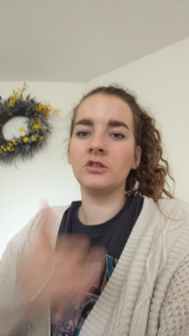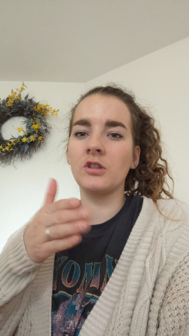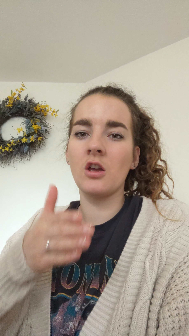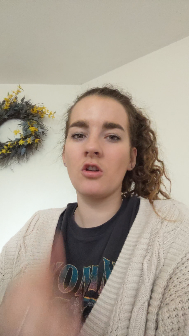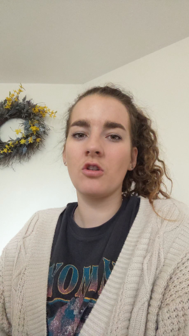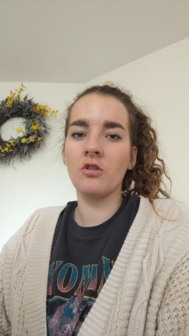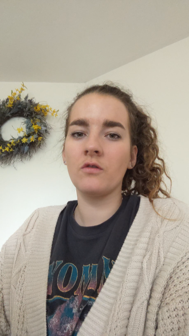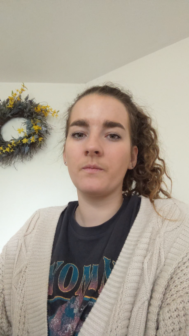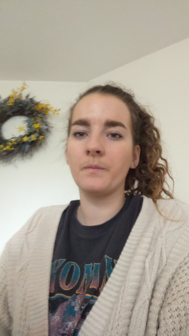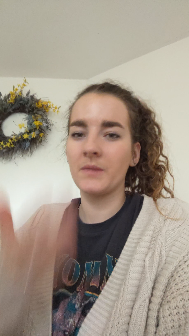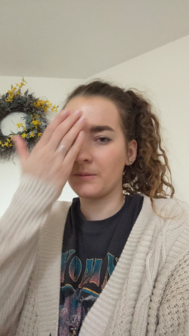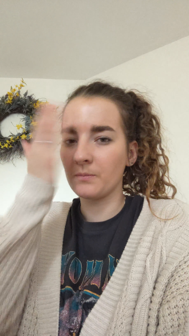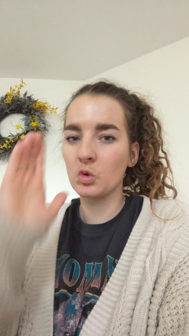peekaboo